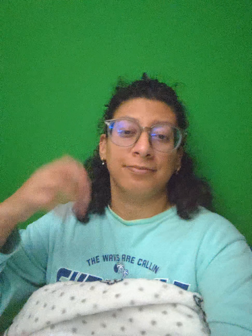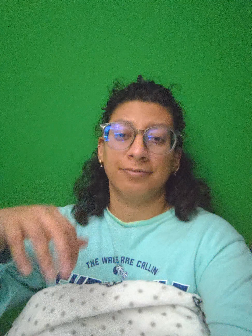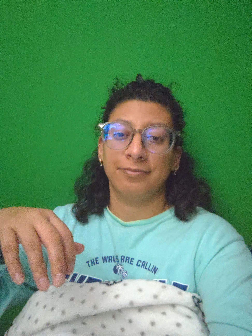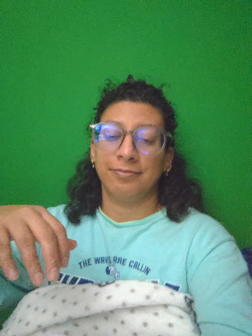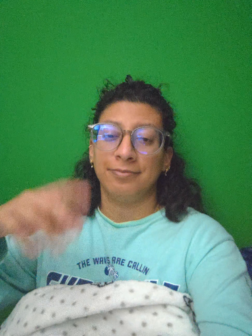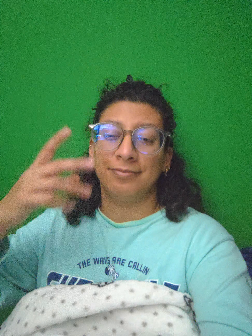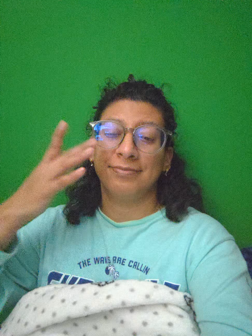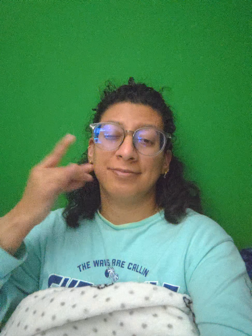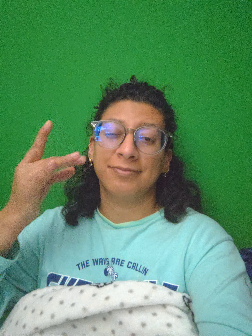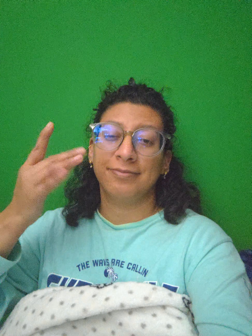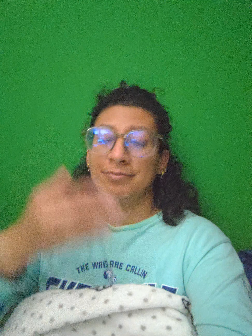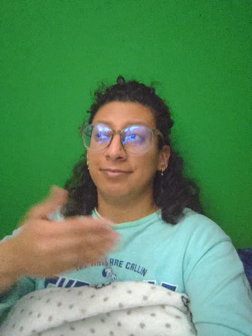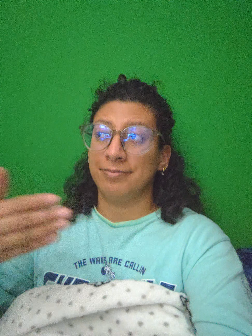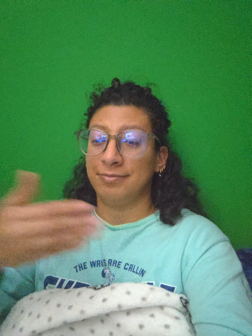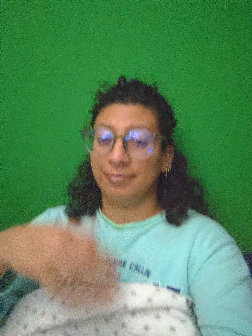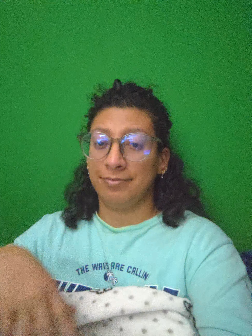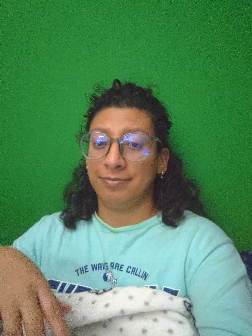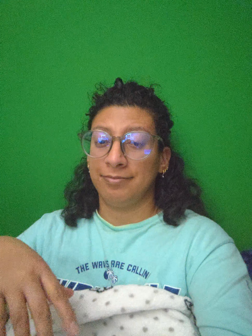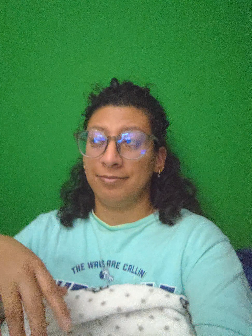kitty